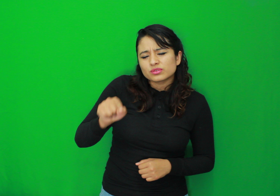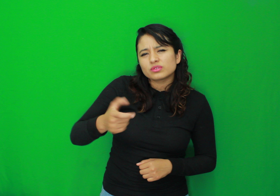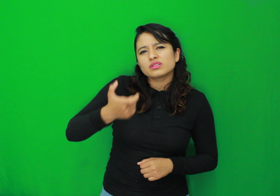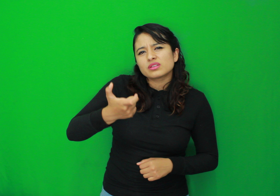dinero